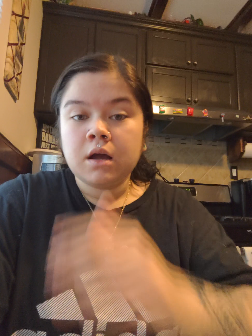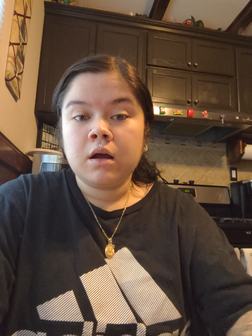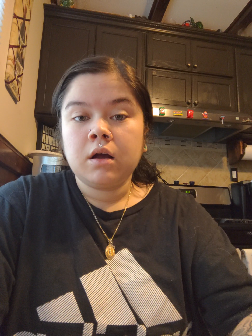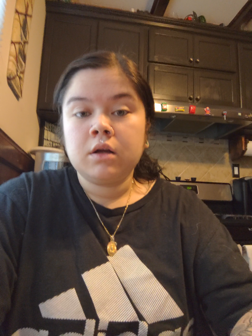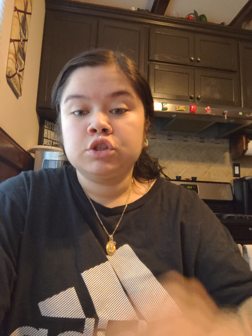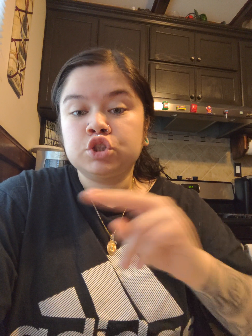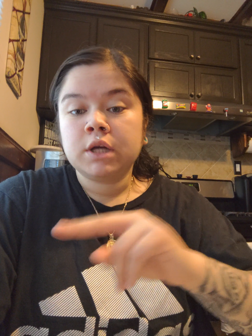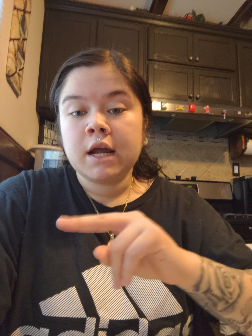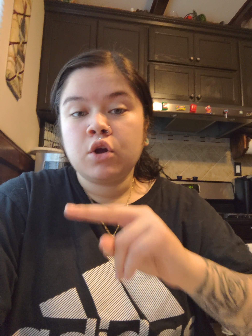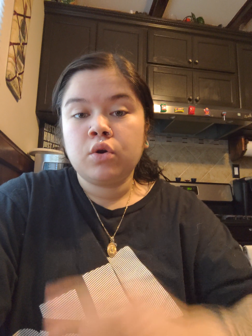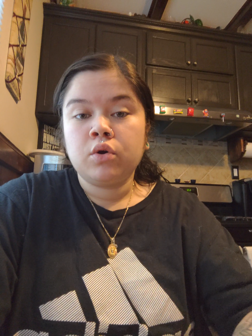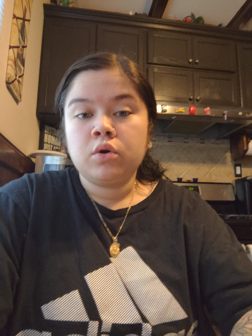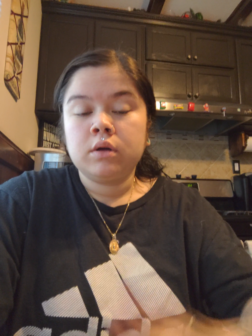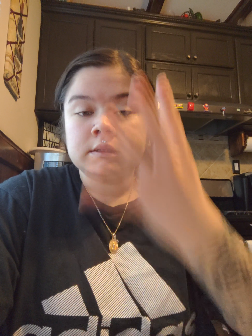chair